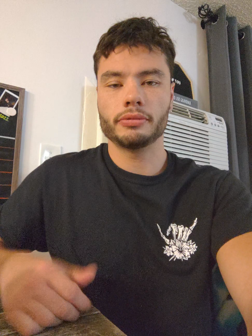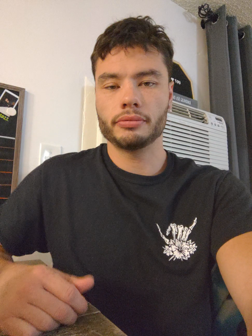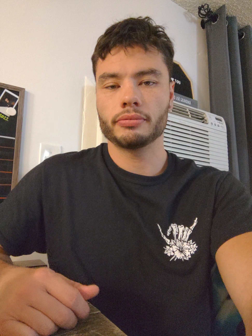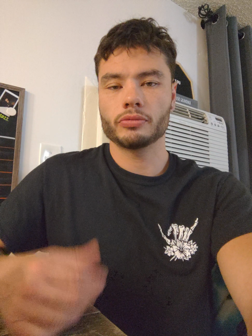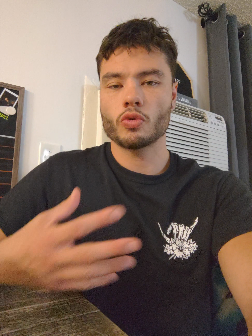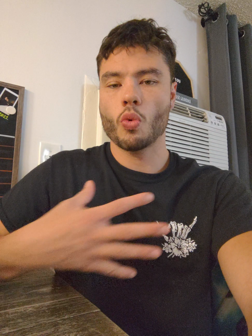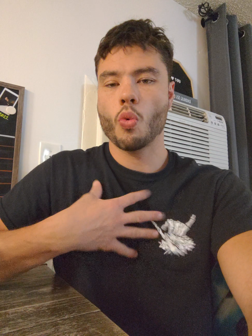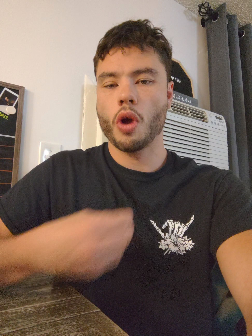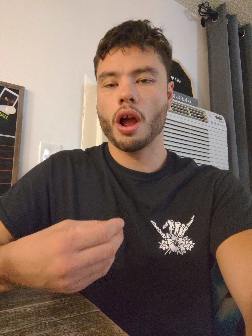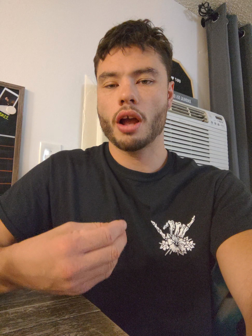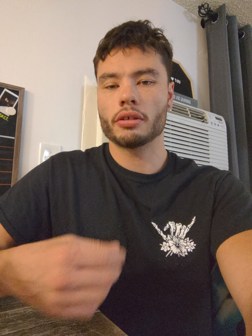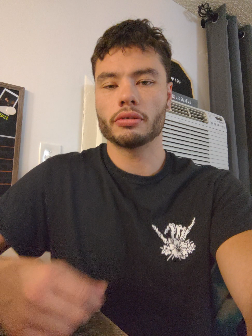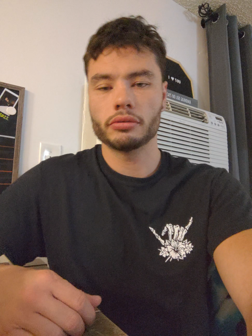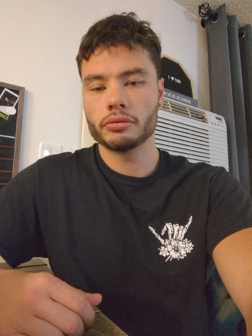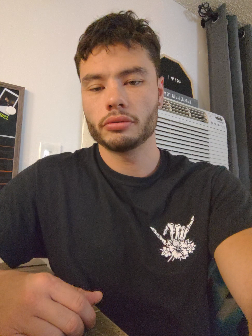white